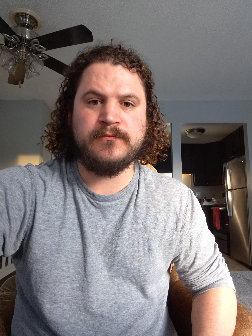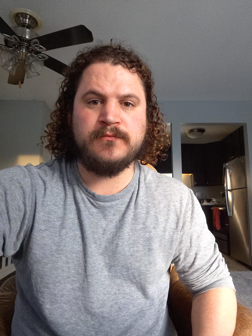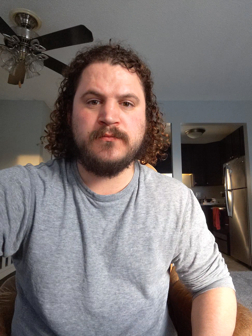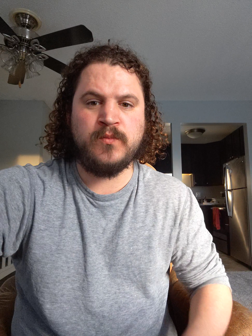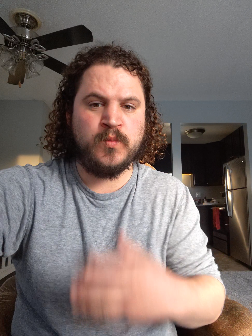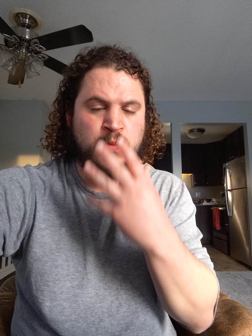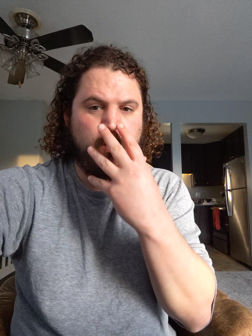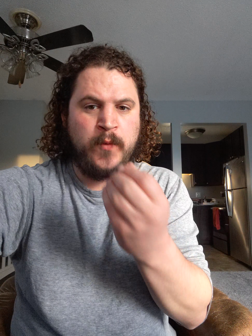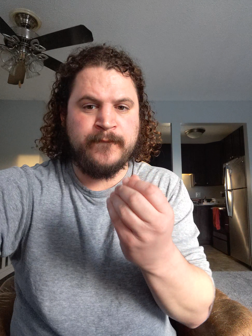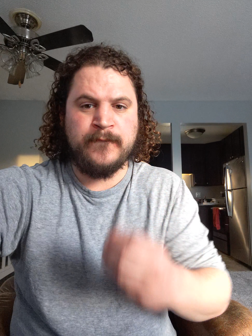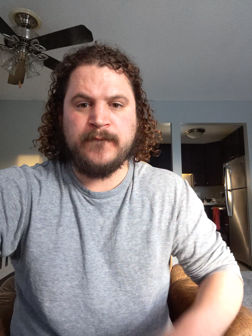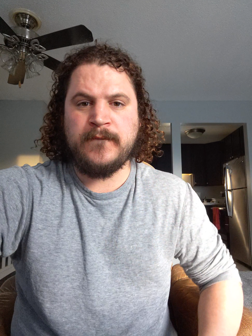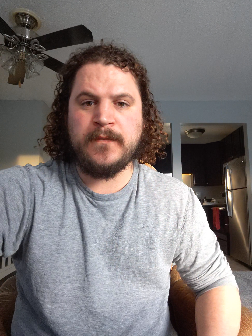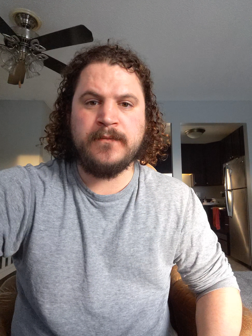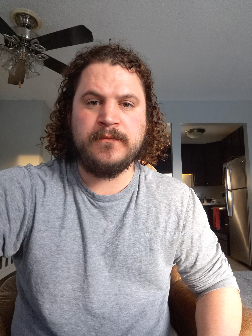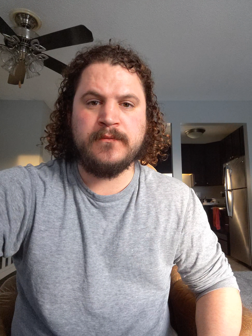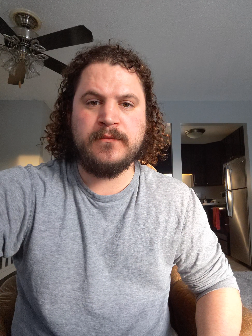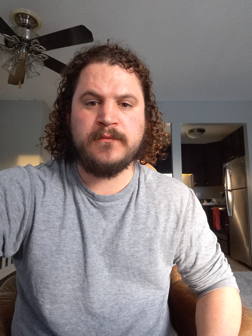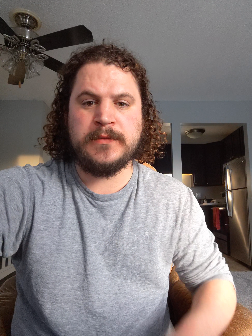wolf